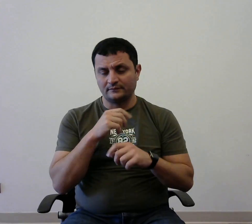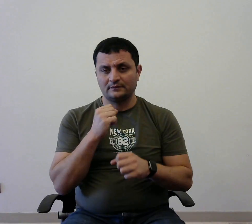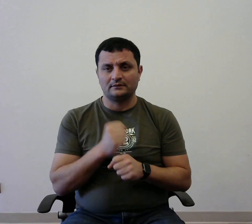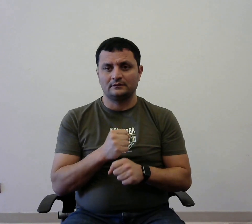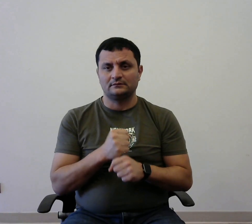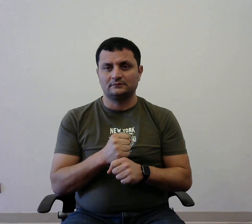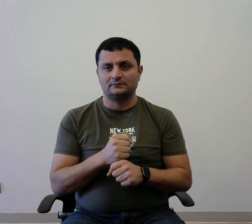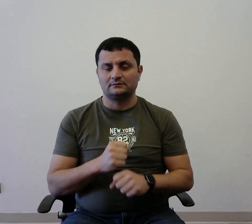etmək